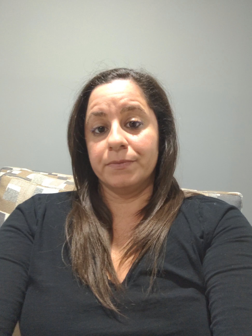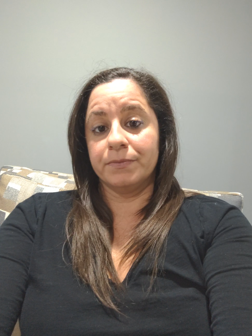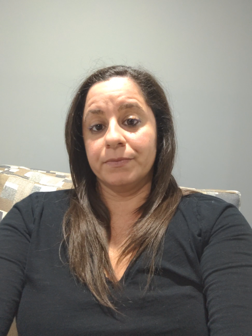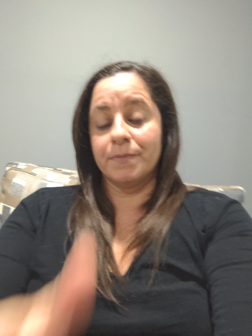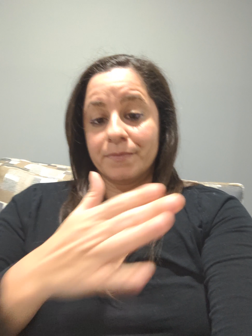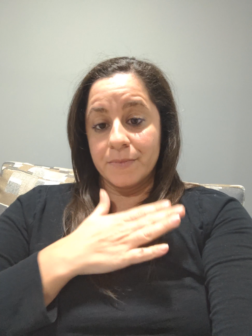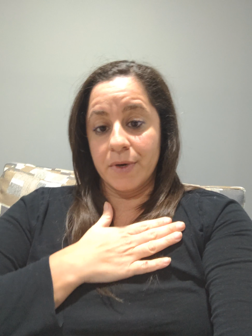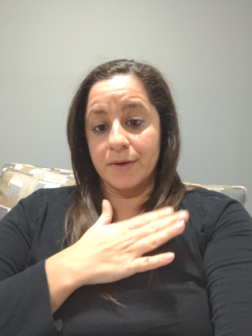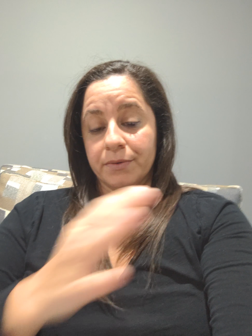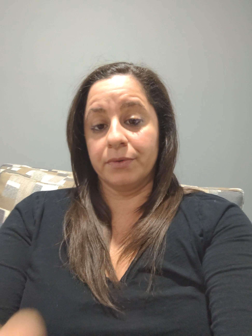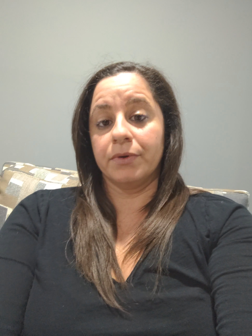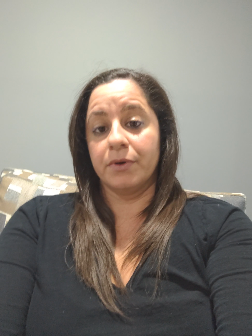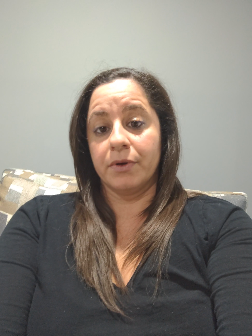my